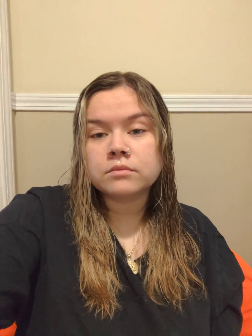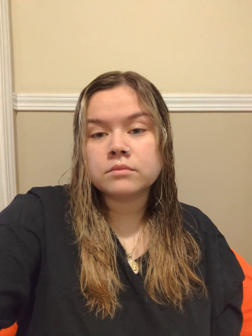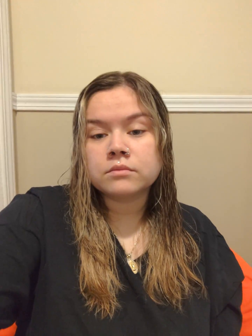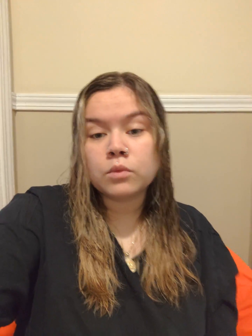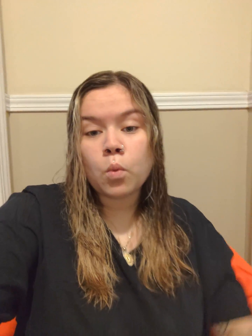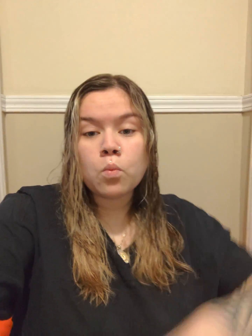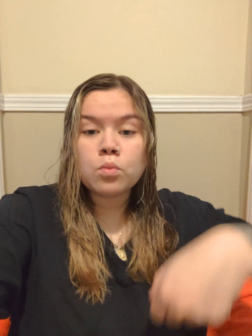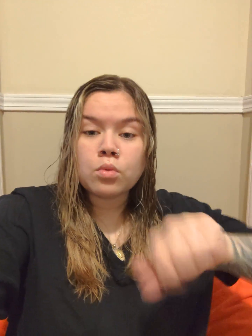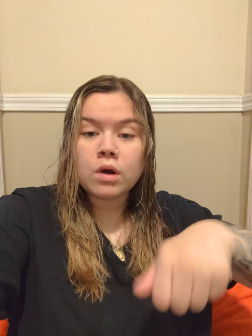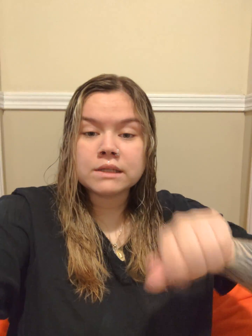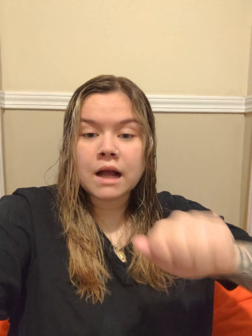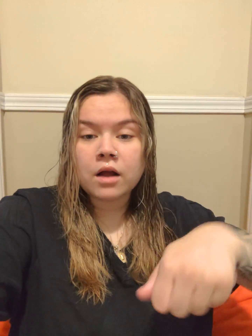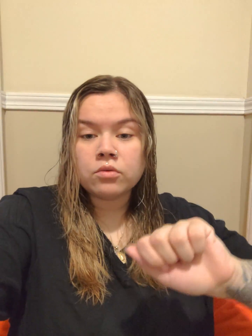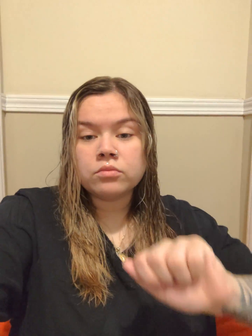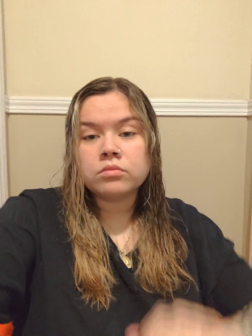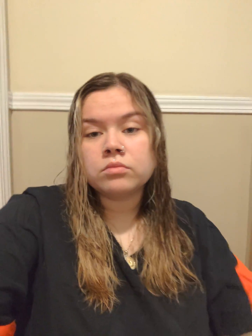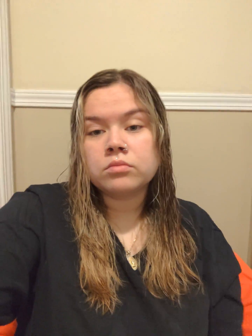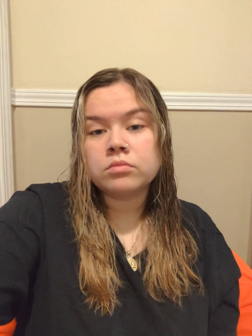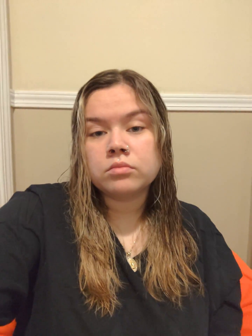motorcycle